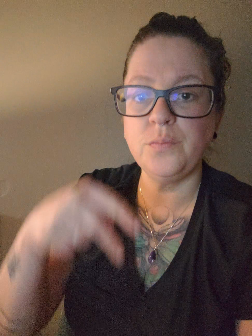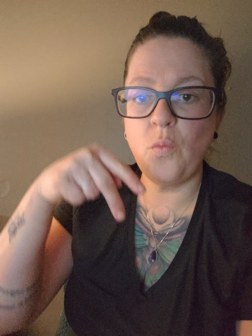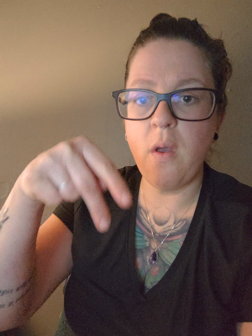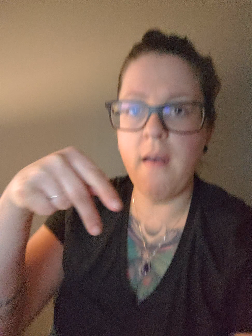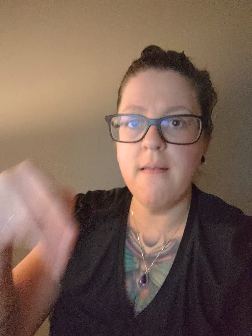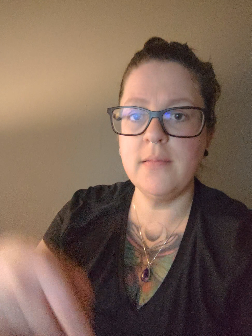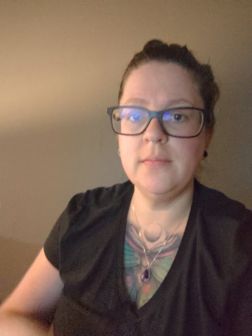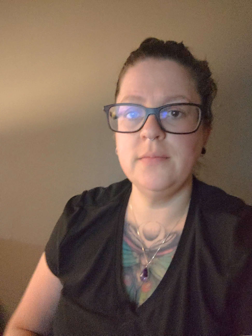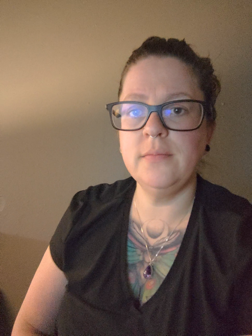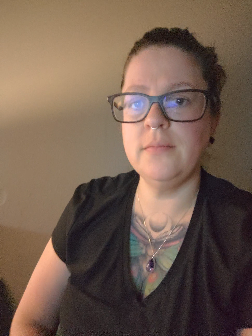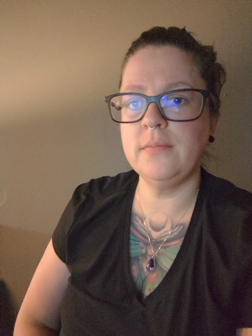ride